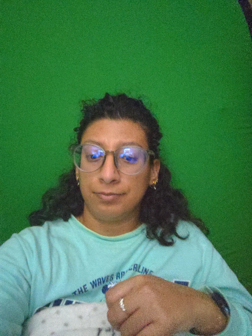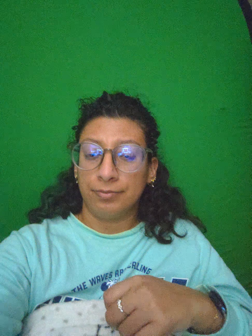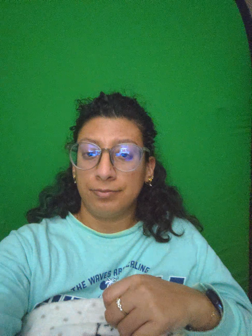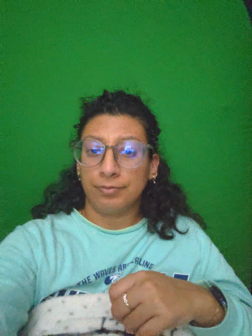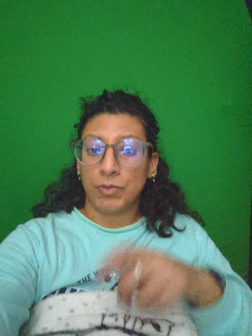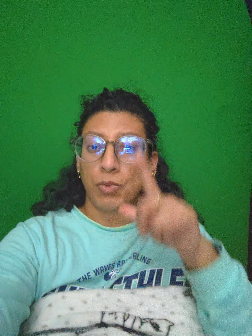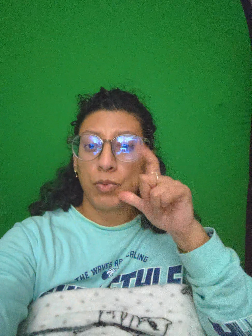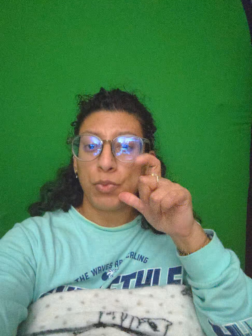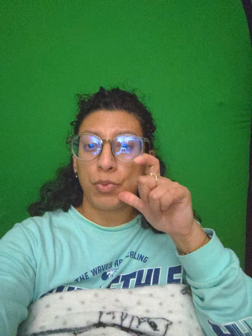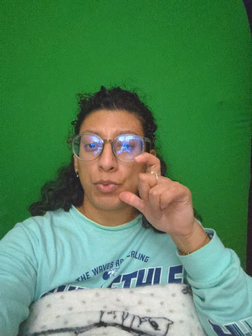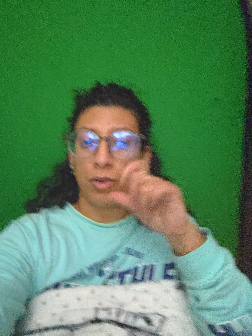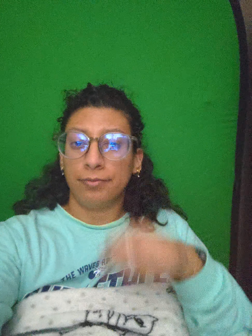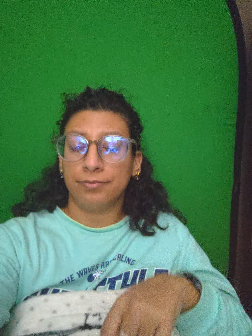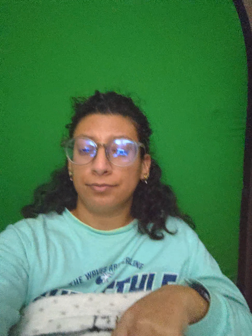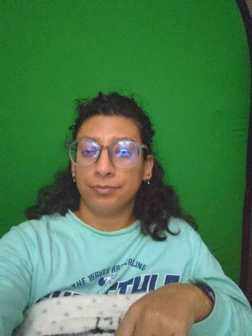who